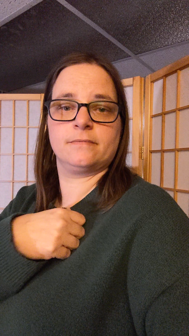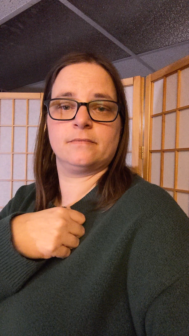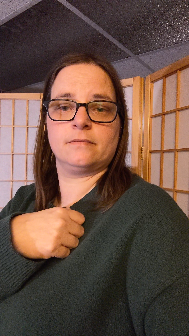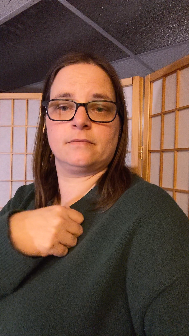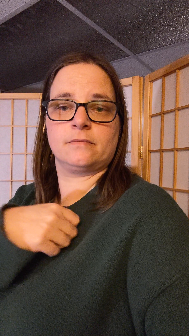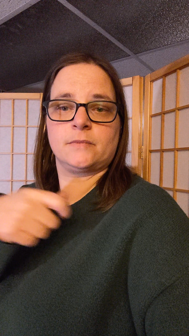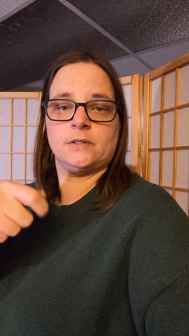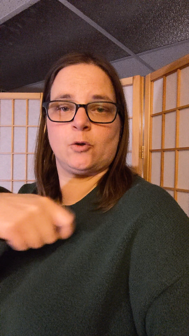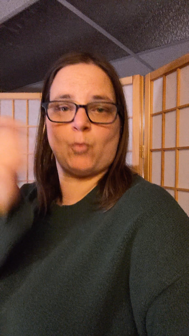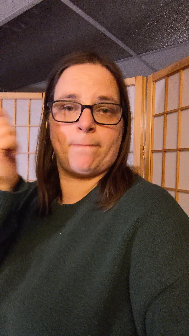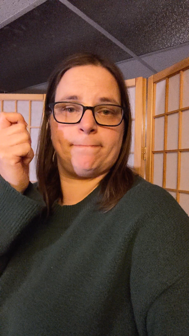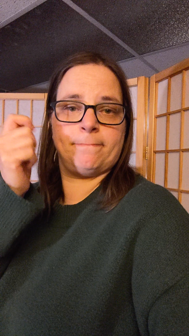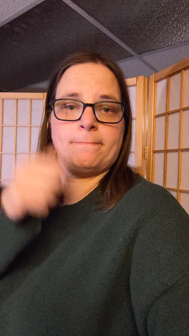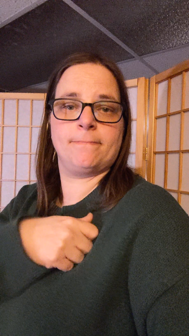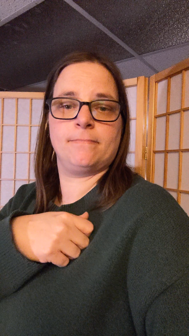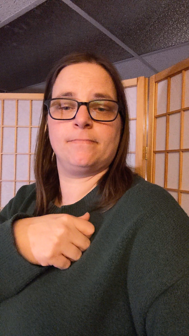rip